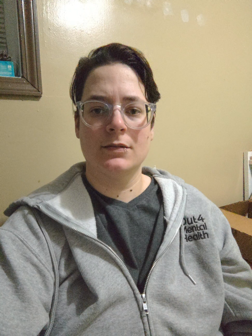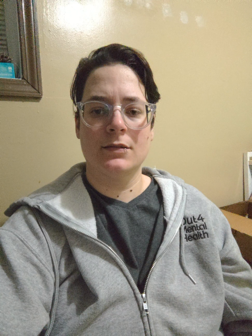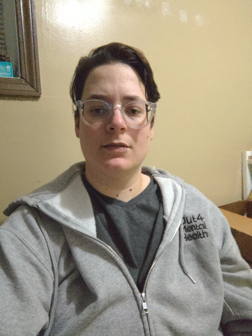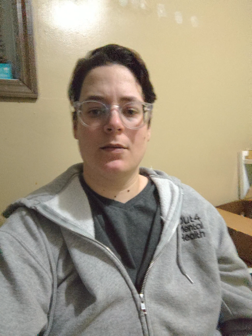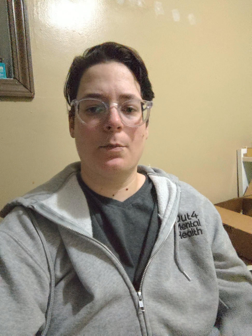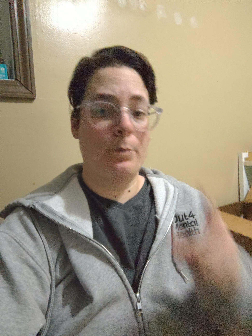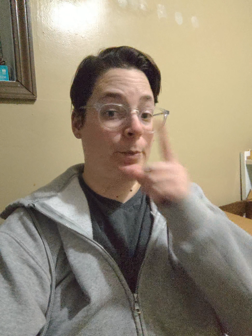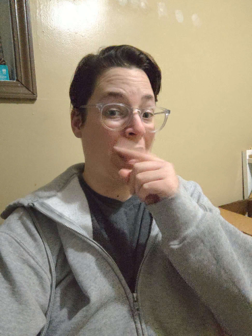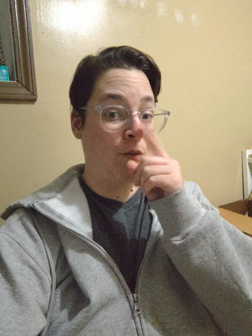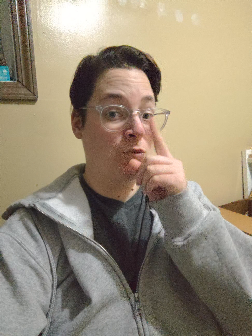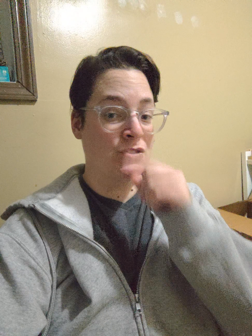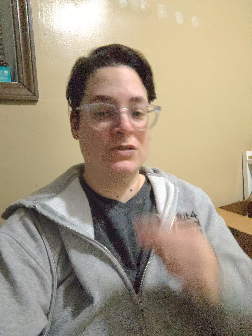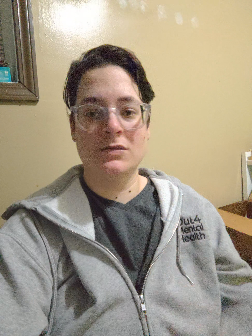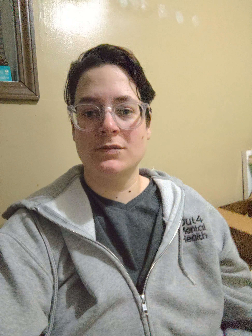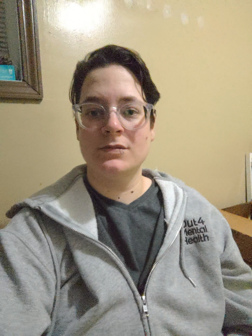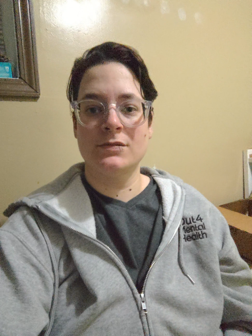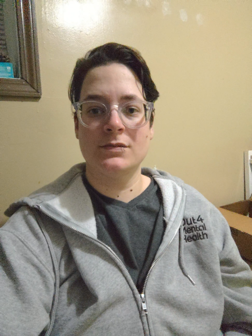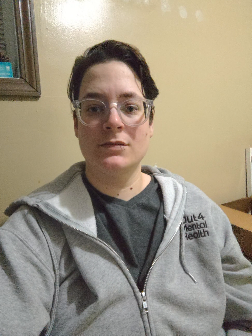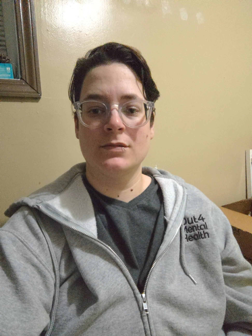mouse